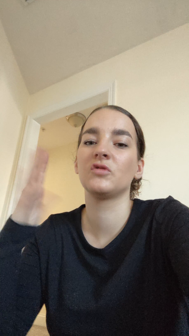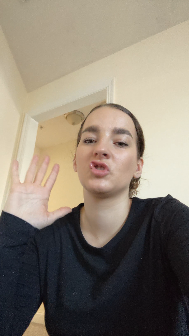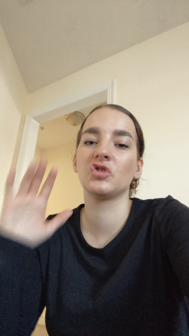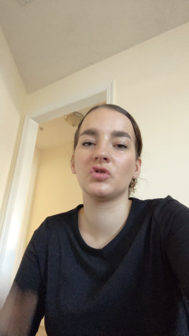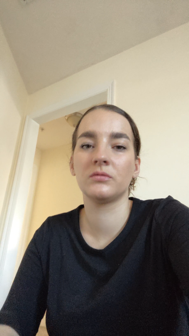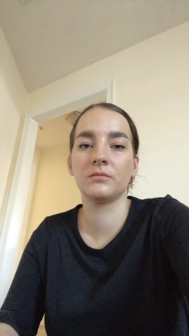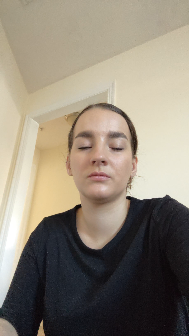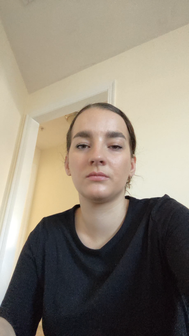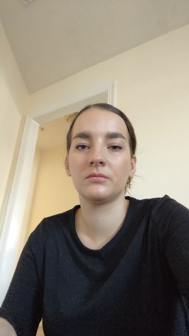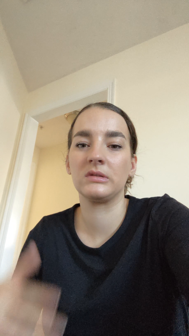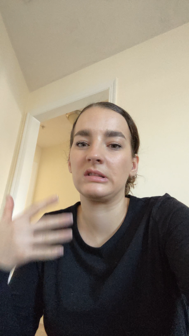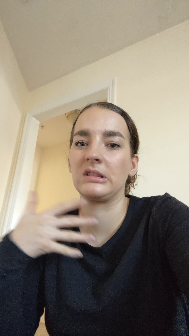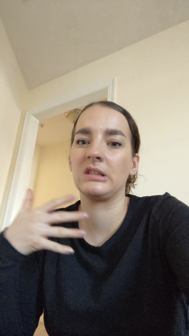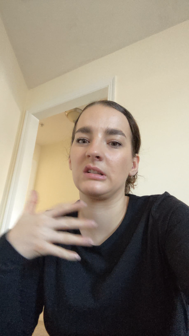scared